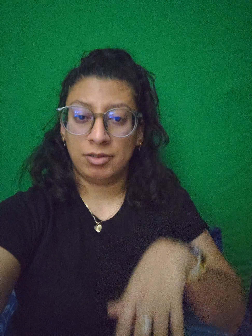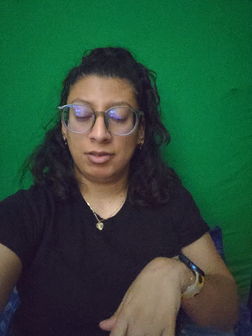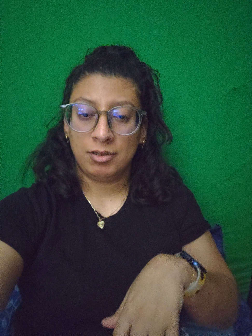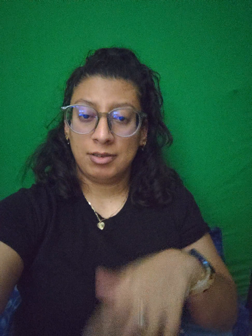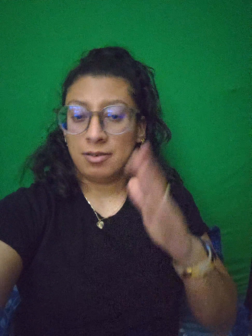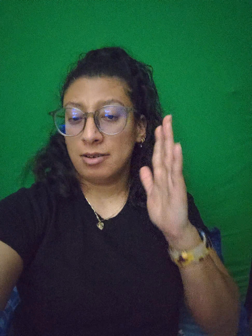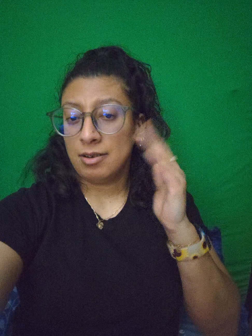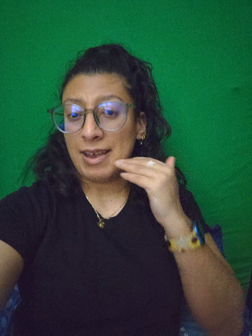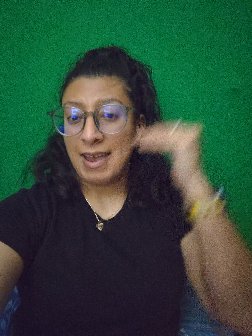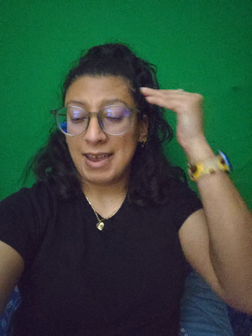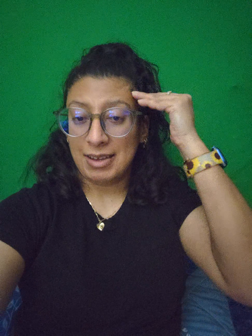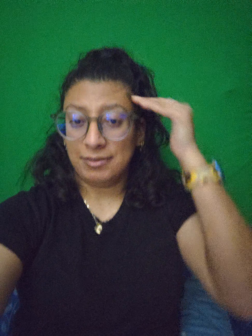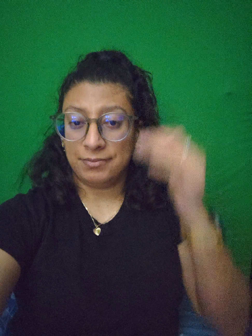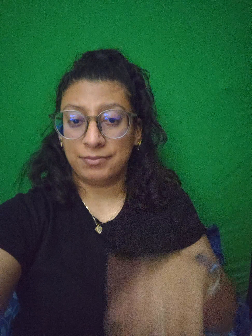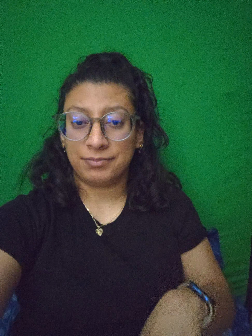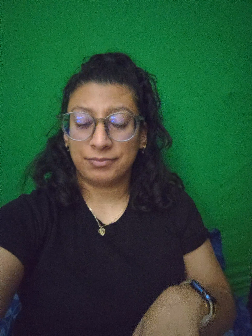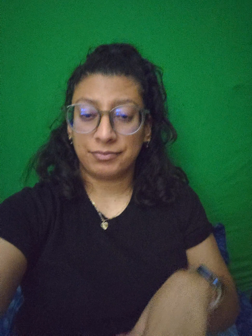head